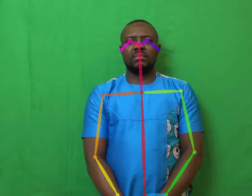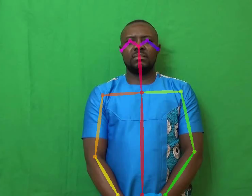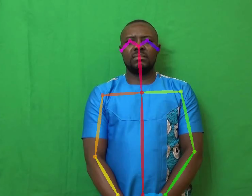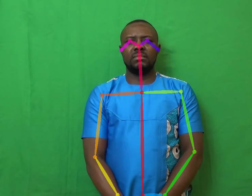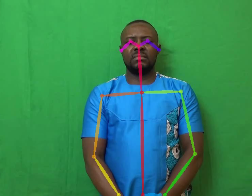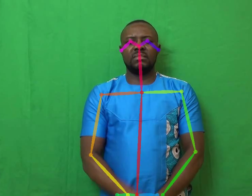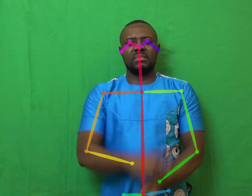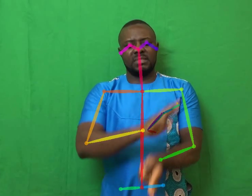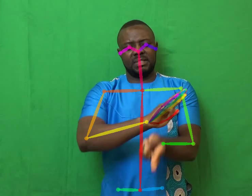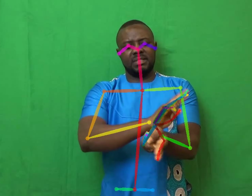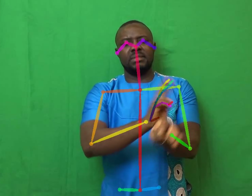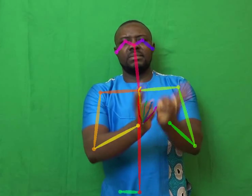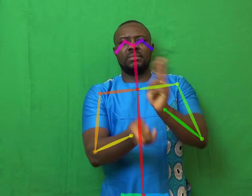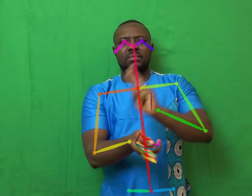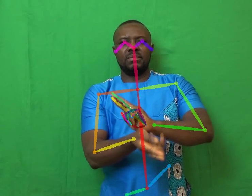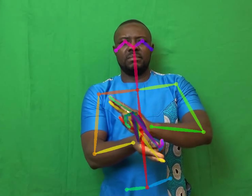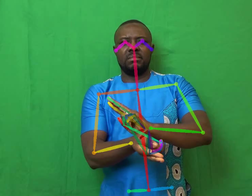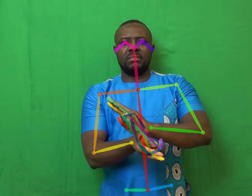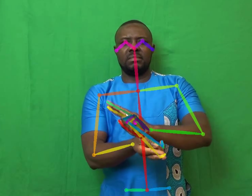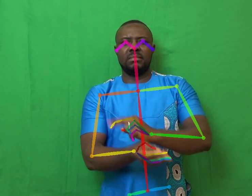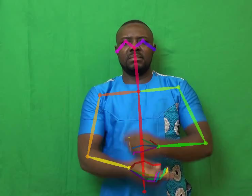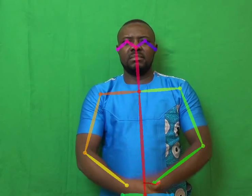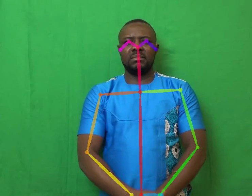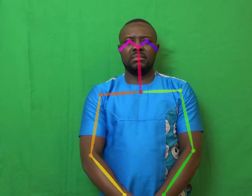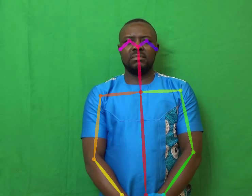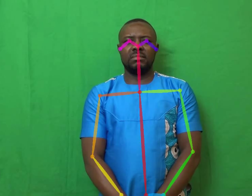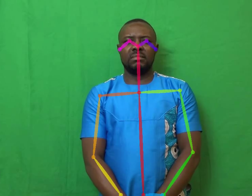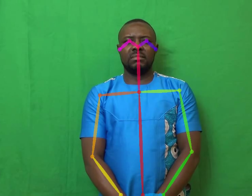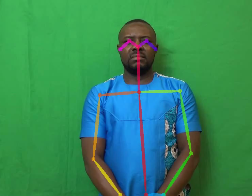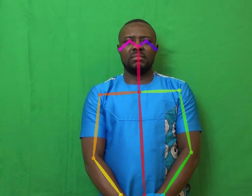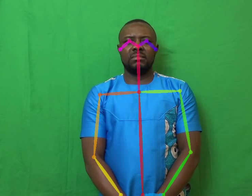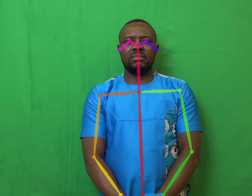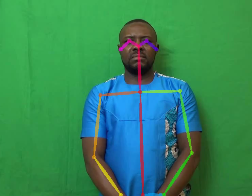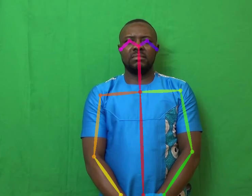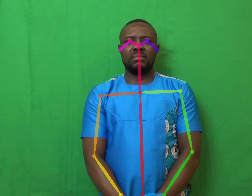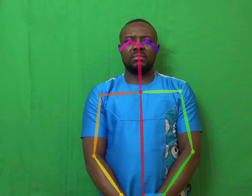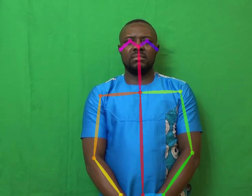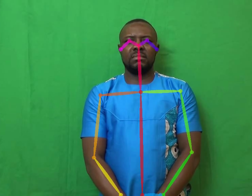repent